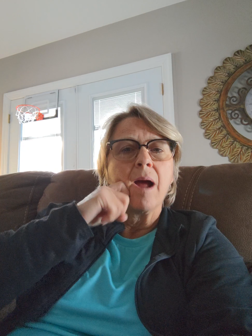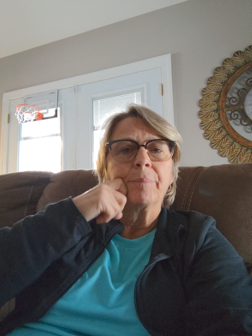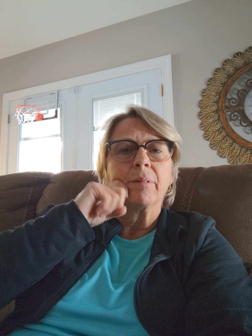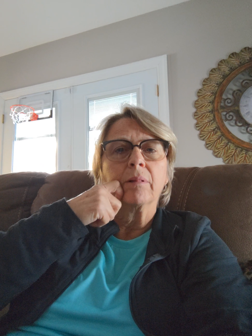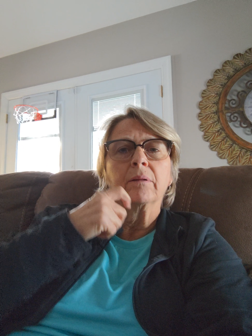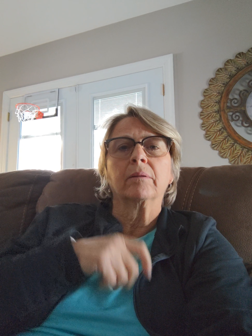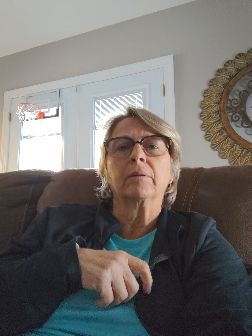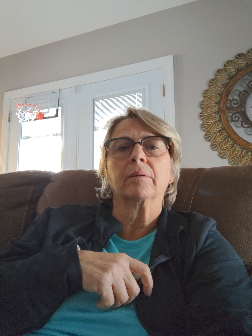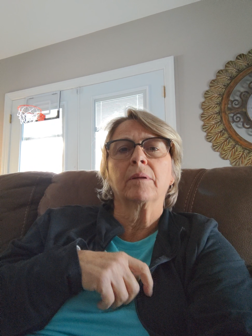apple